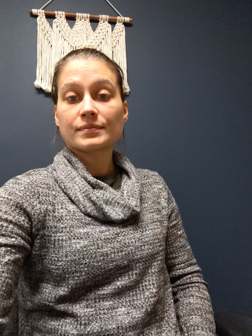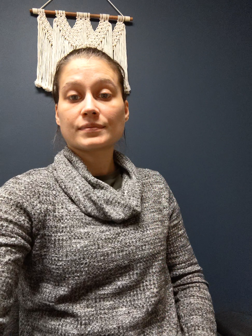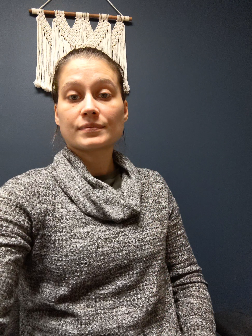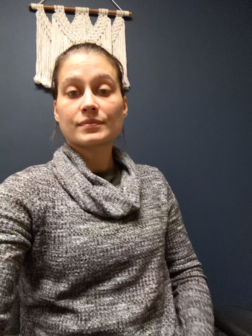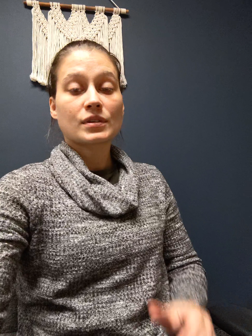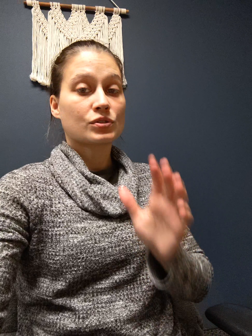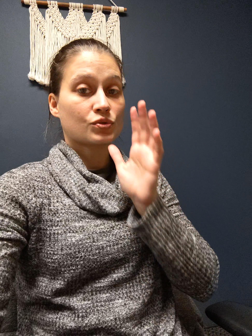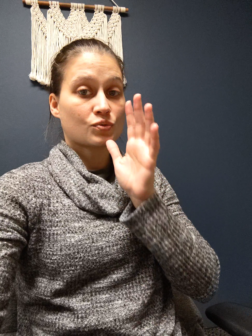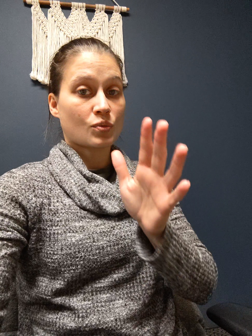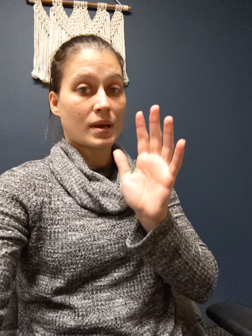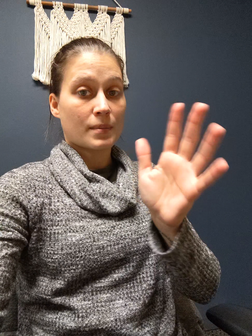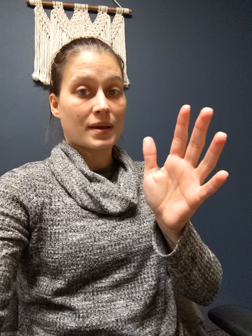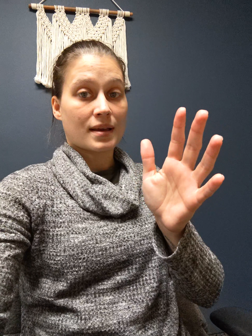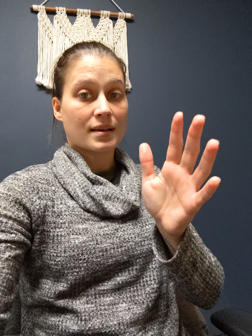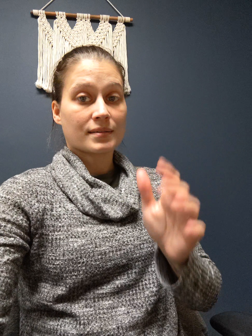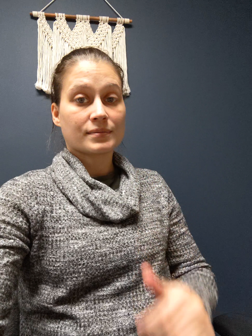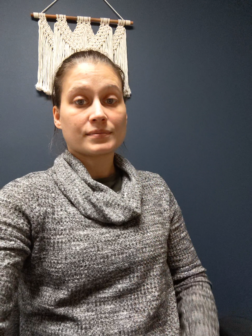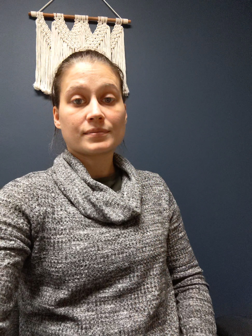grandma